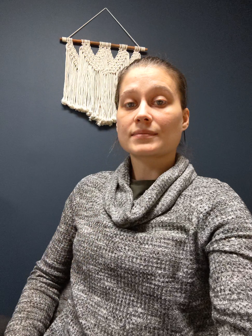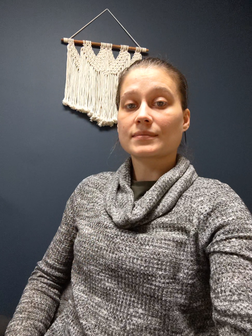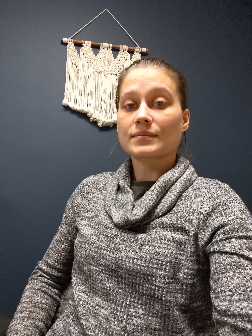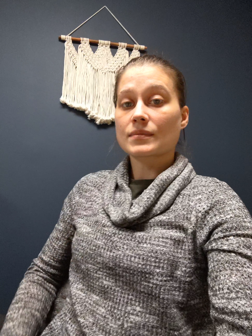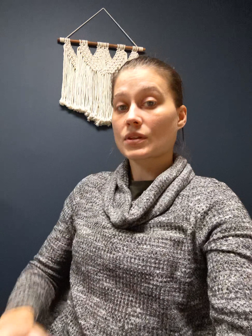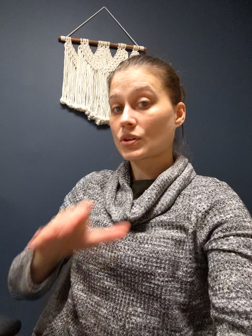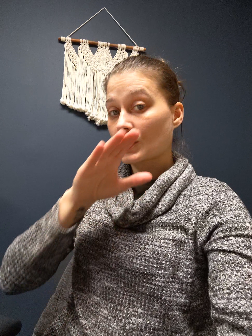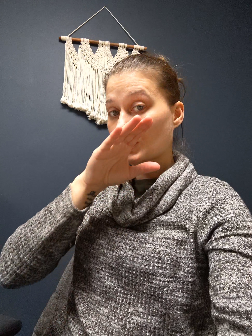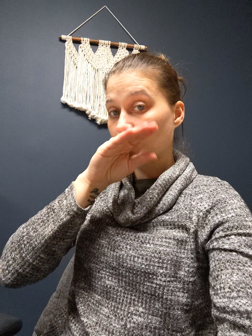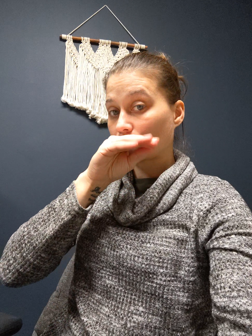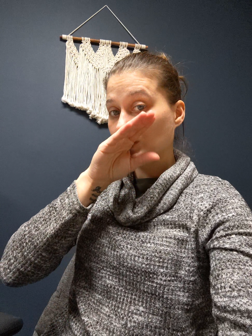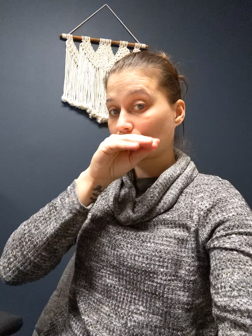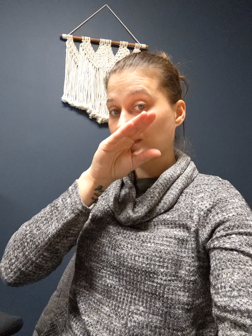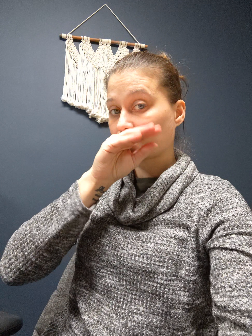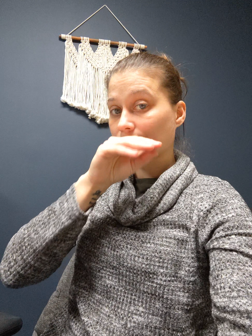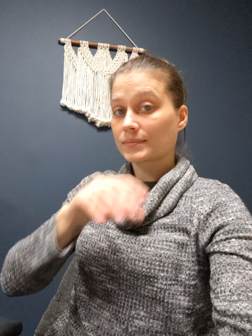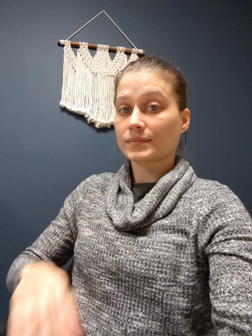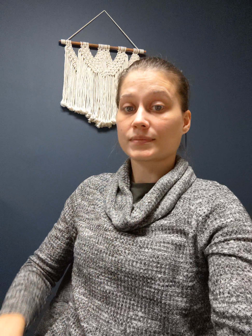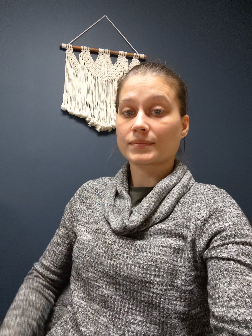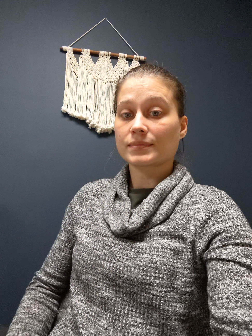goose